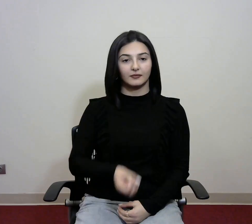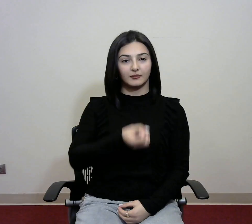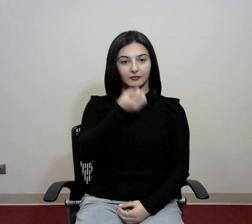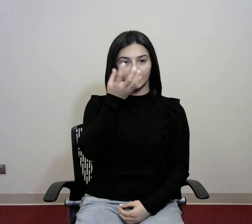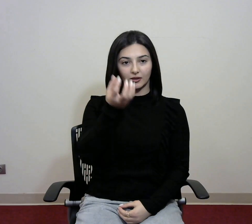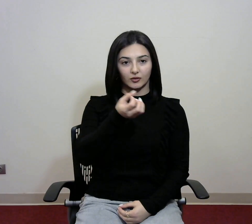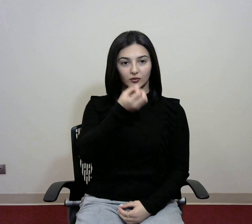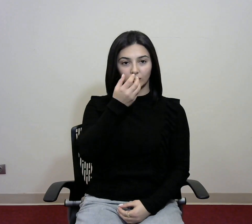bakı